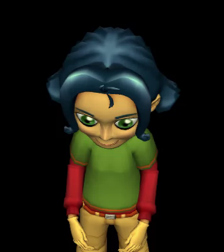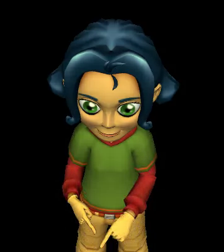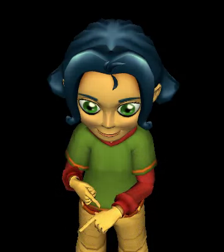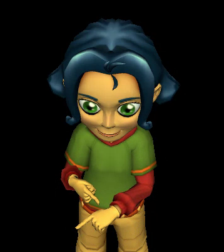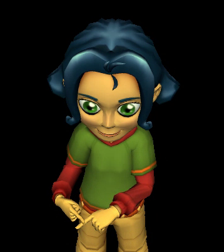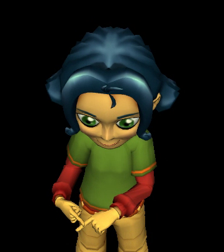نصف